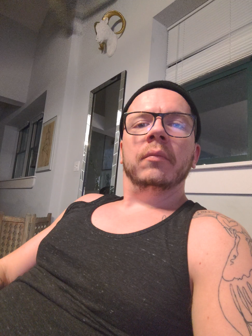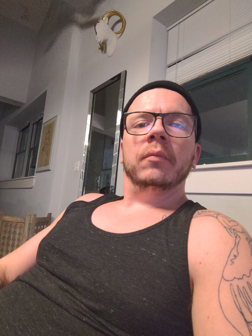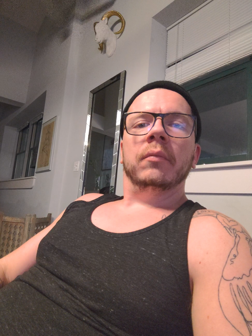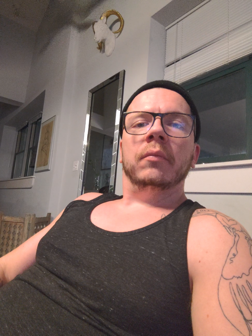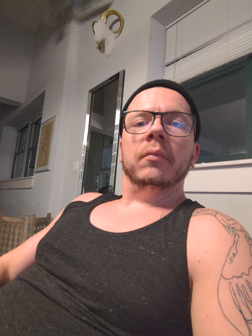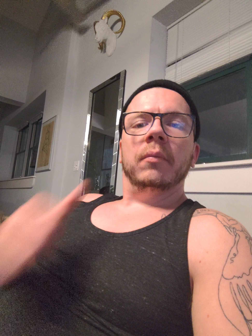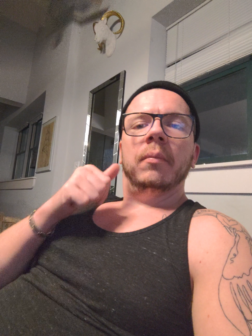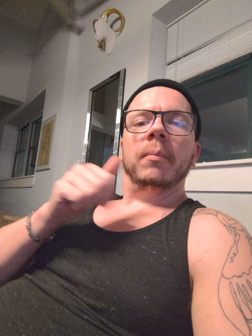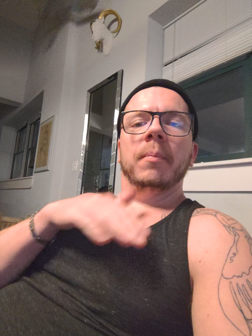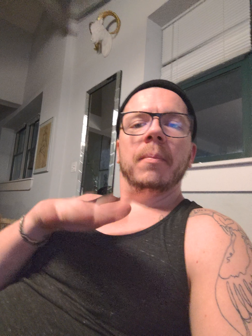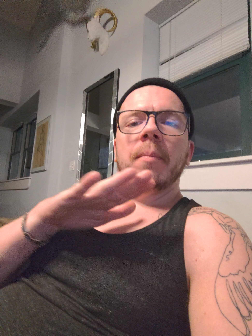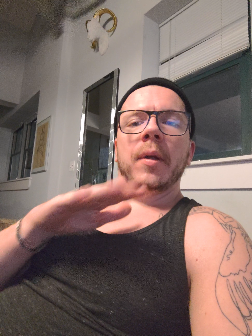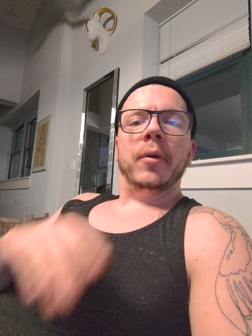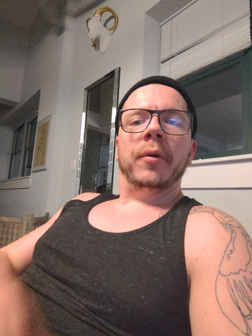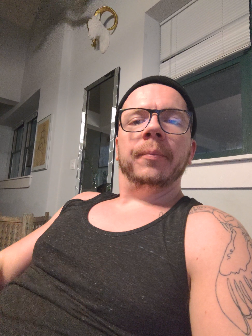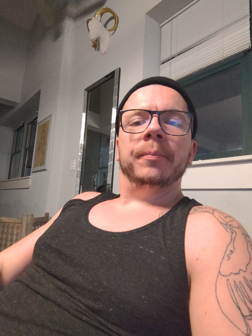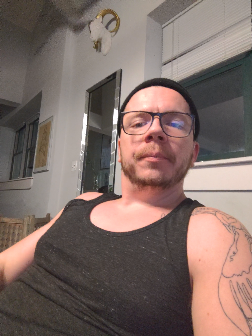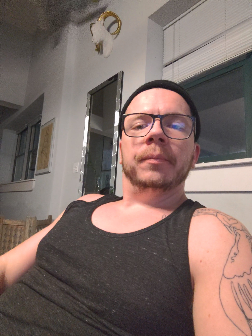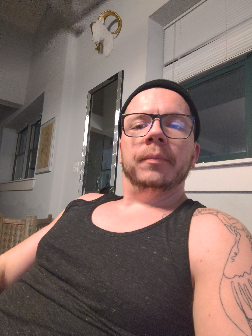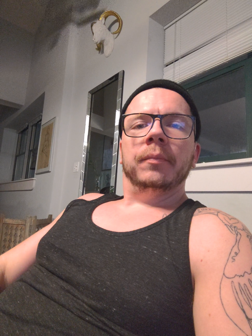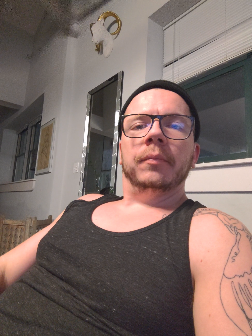backyard